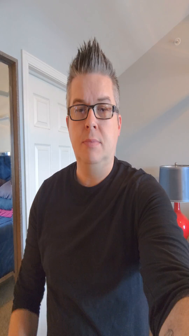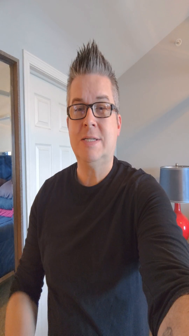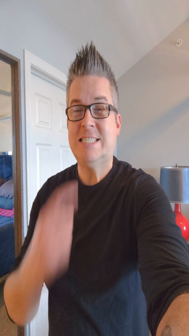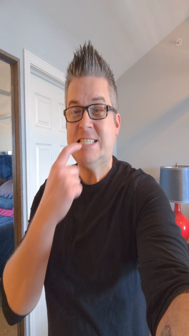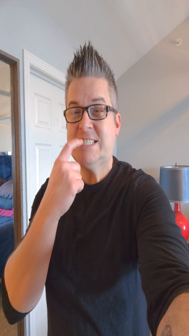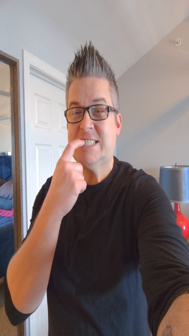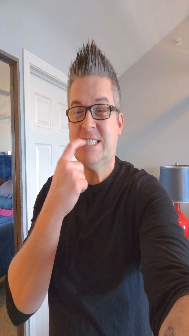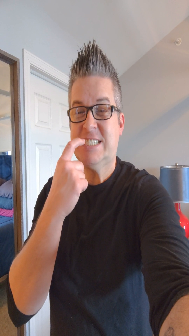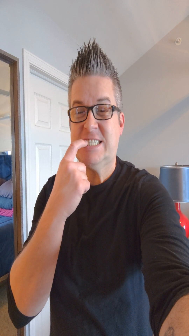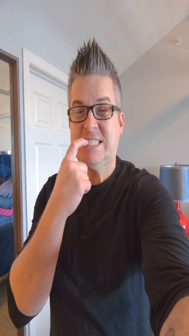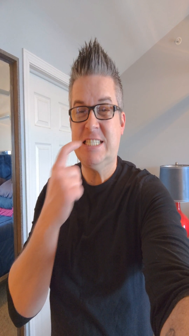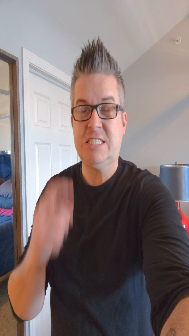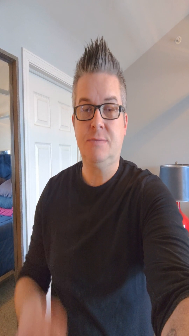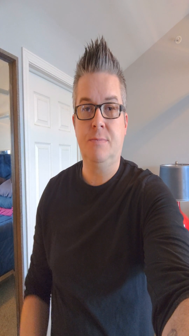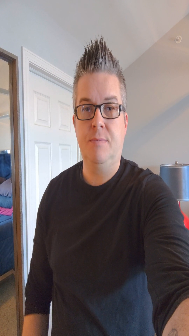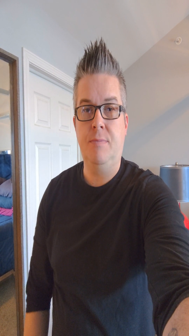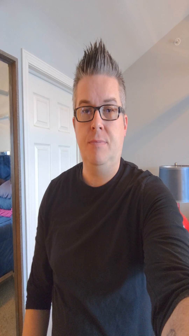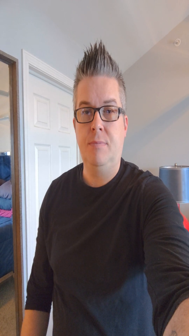window